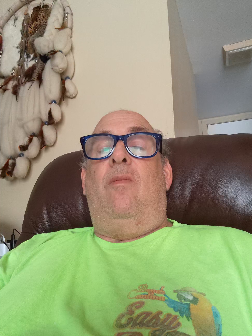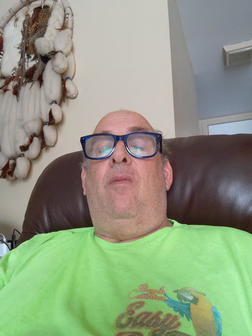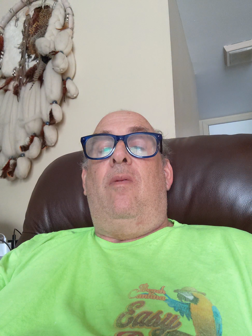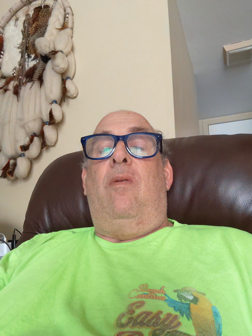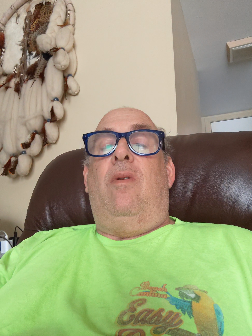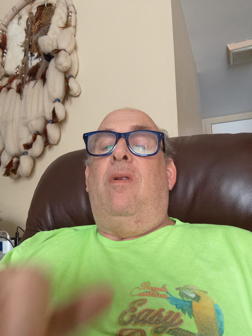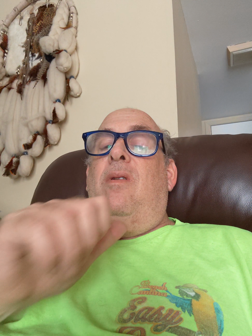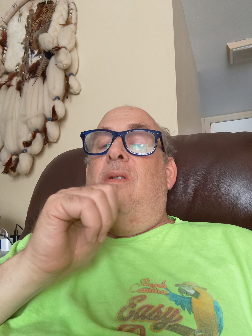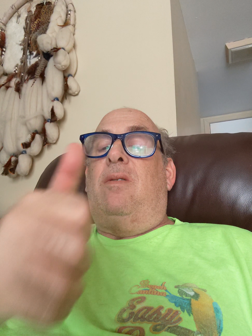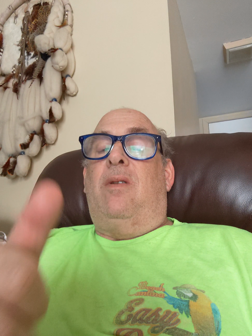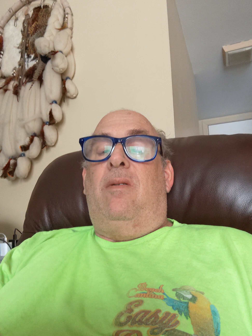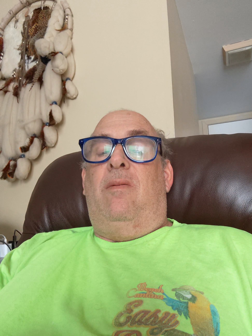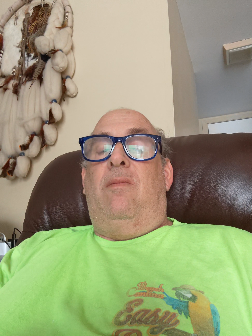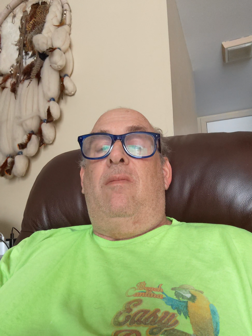not